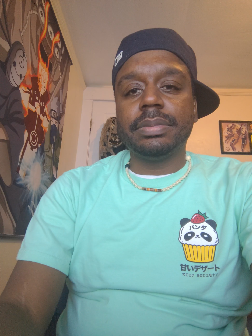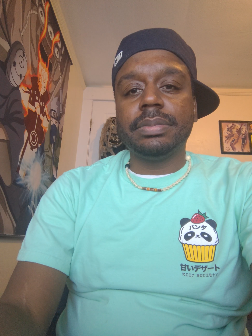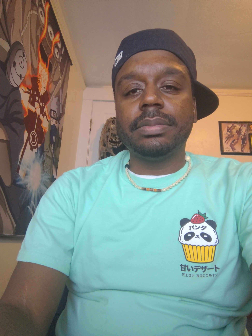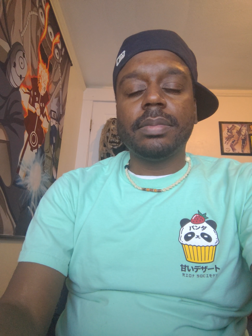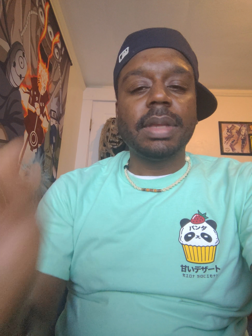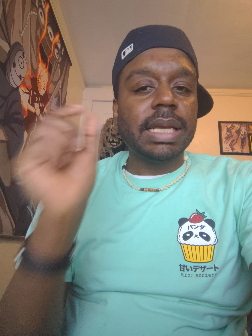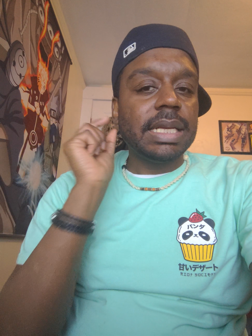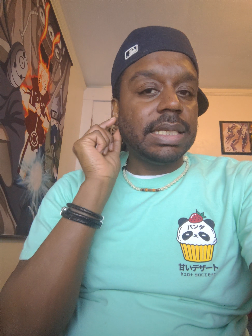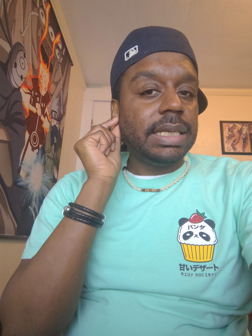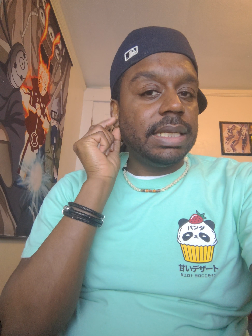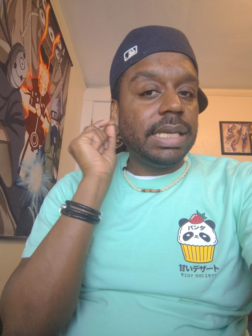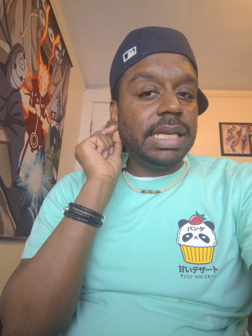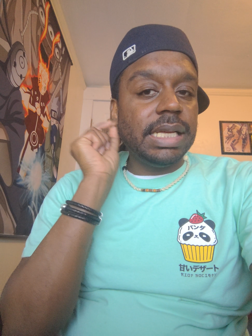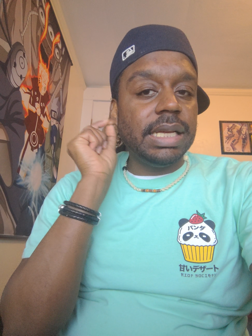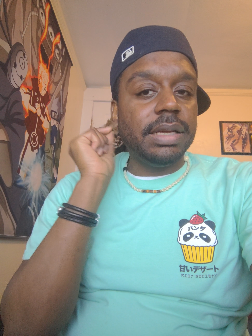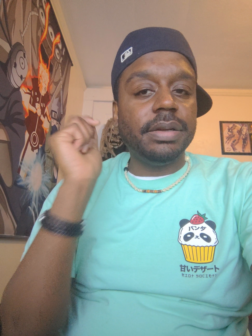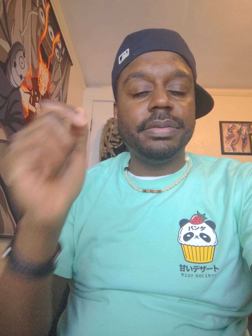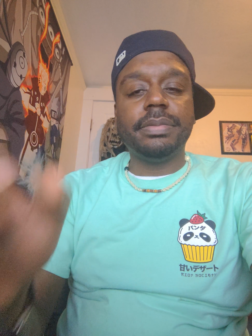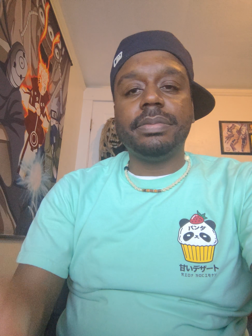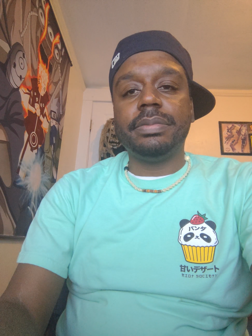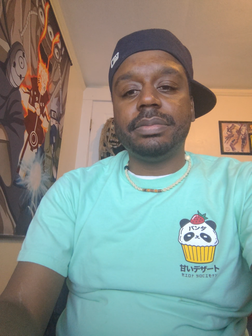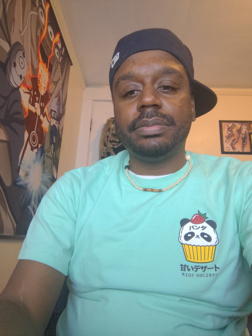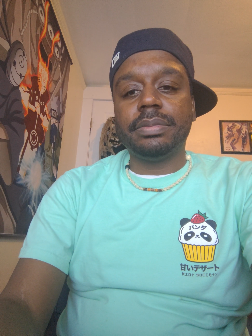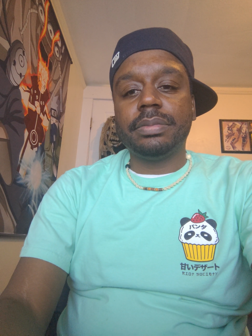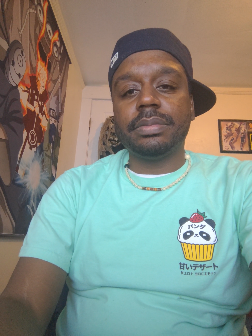ear